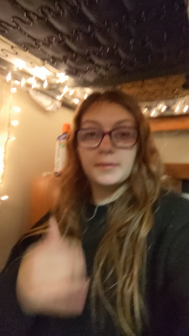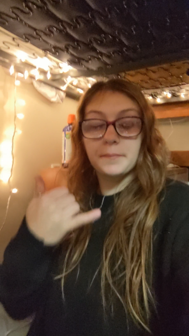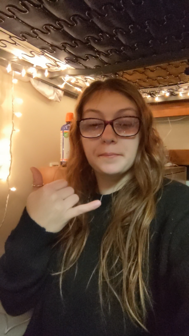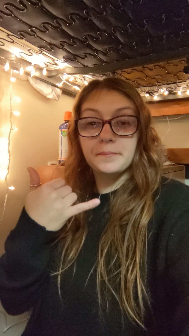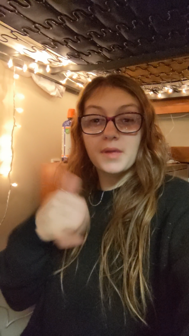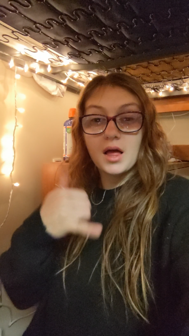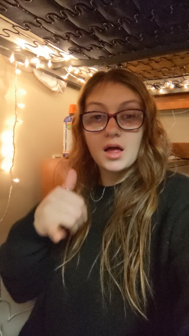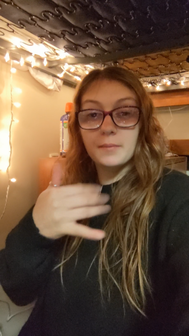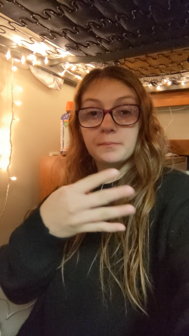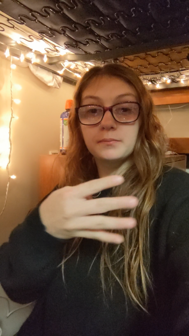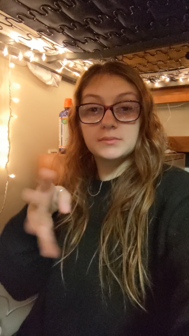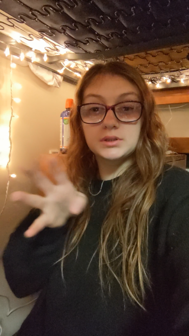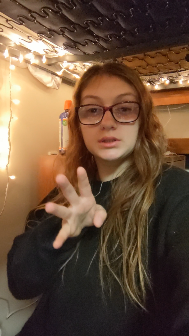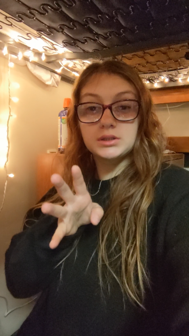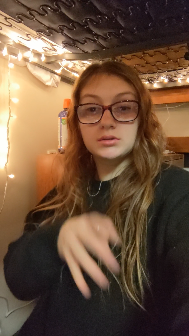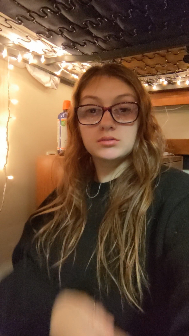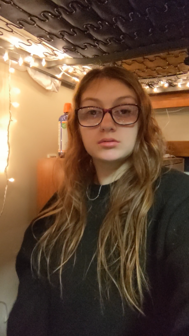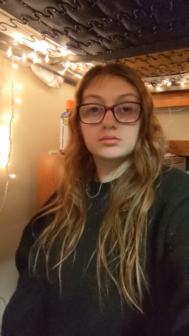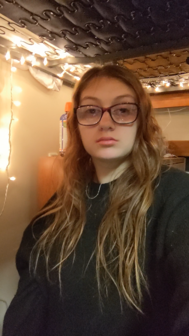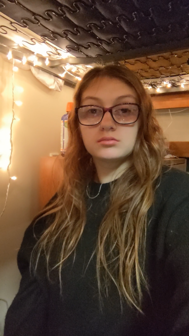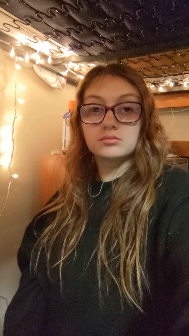playpen